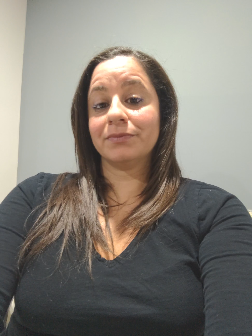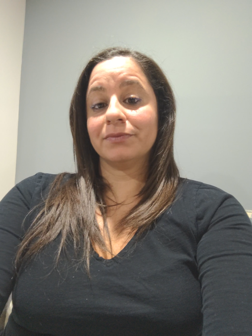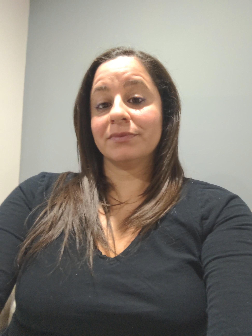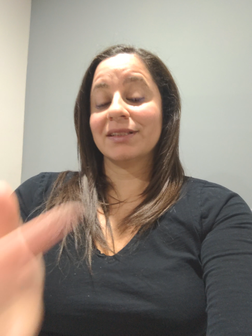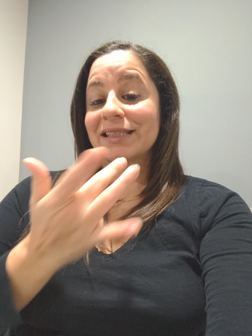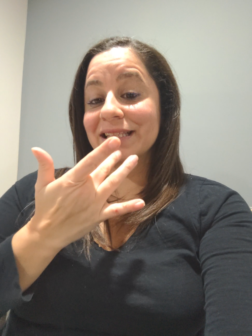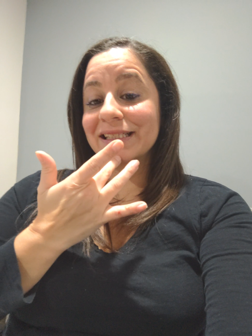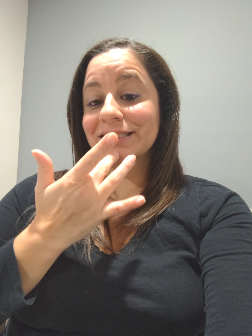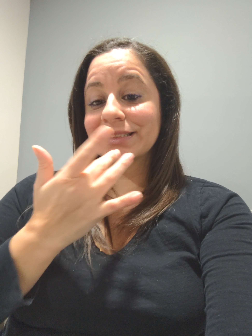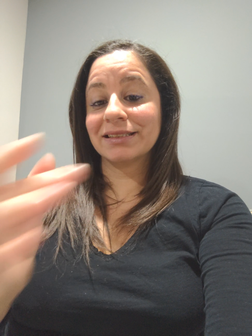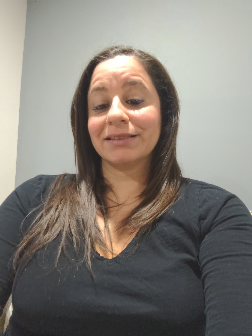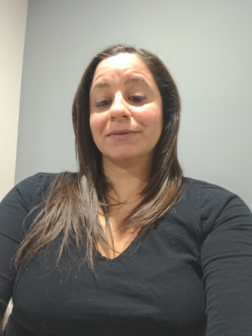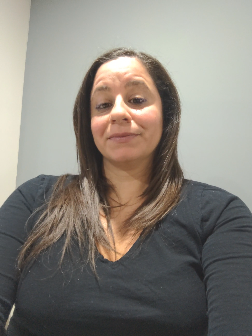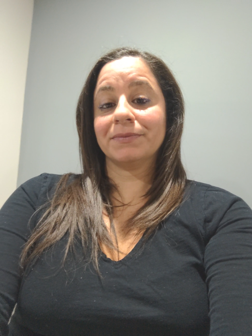taste